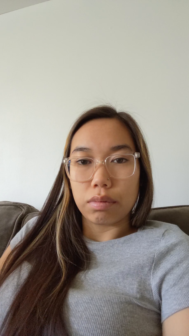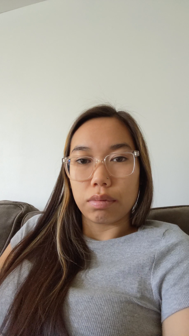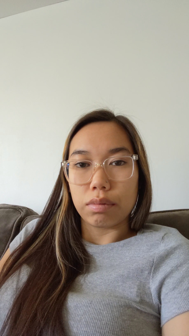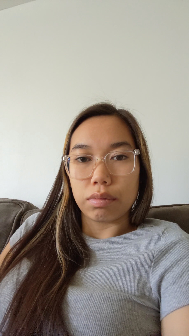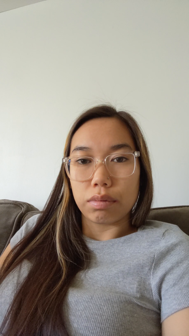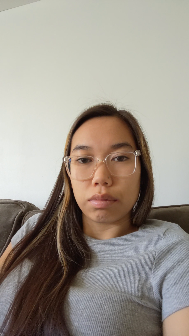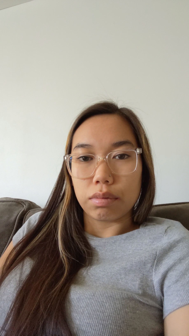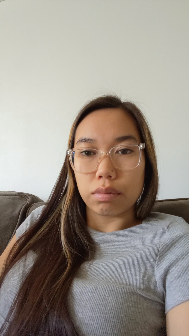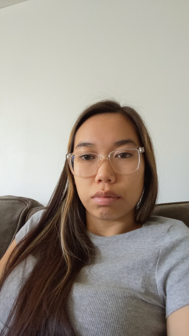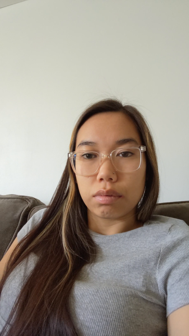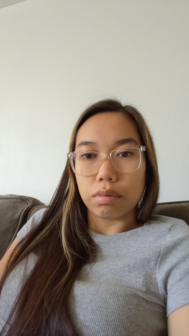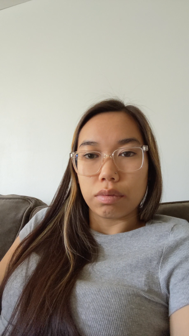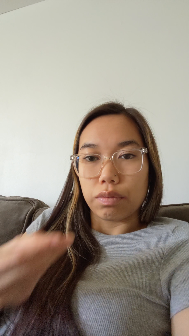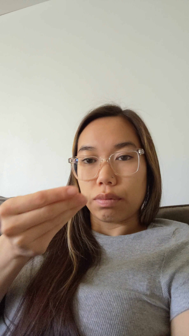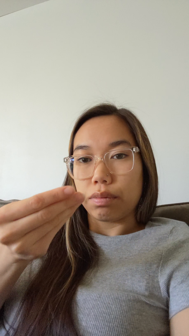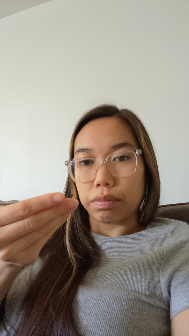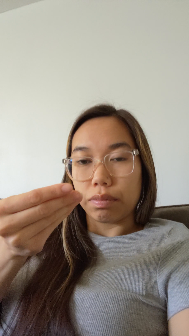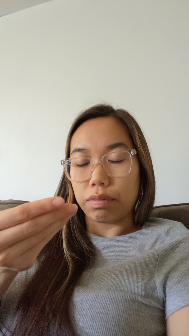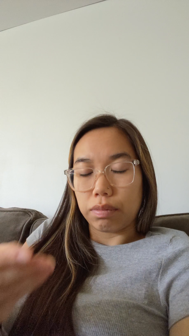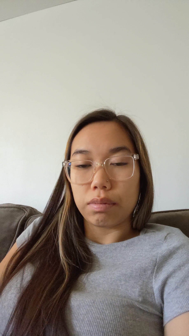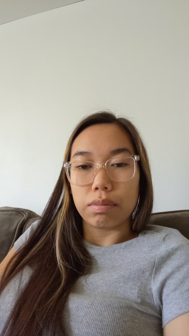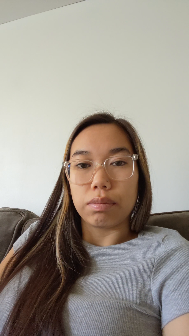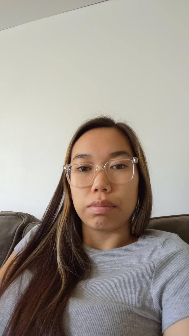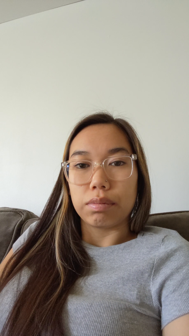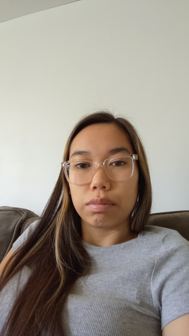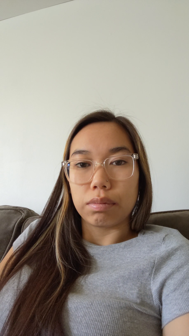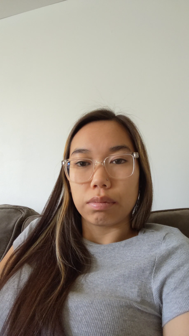feed